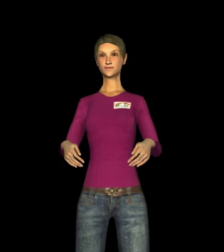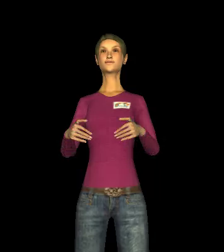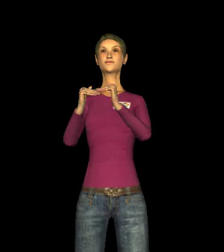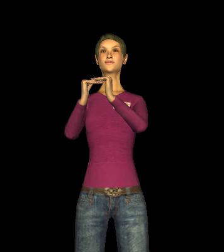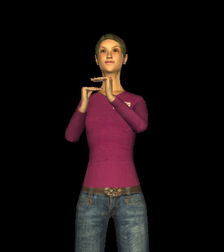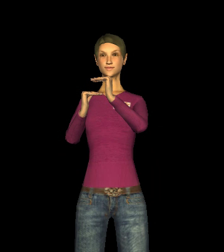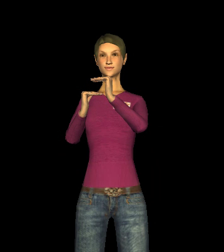تحت